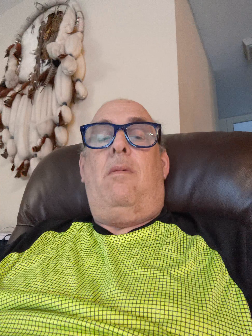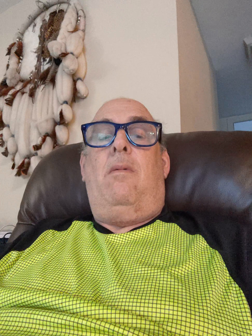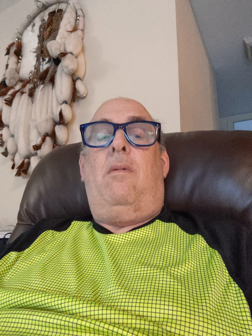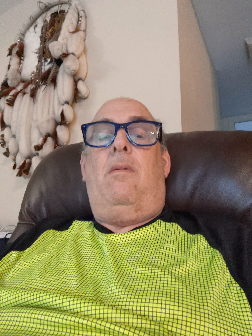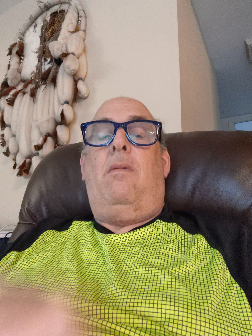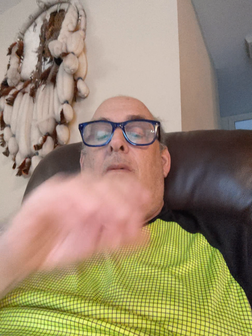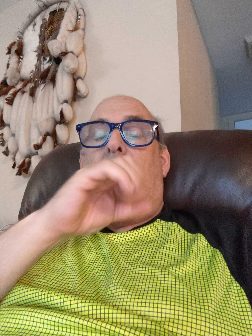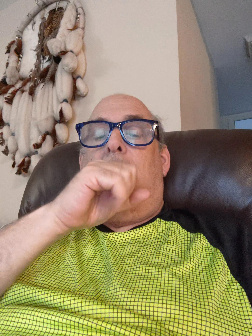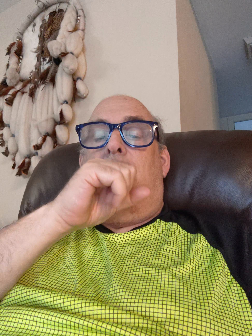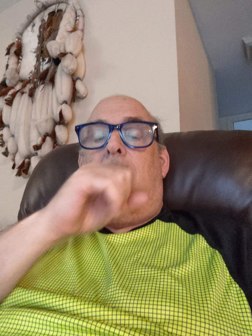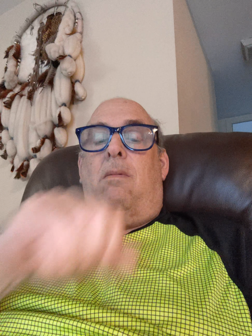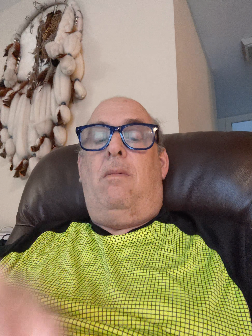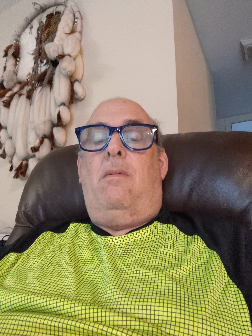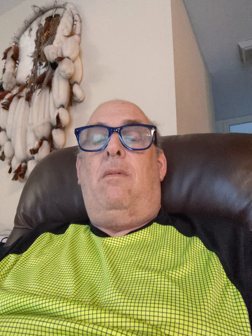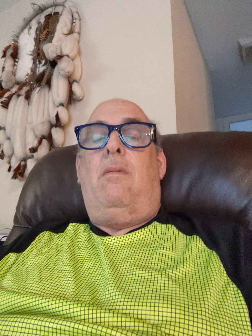orange